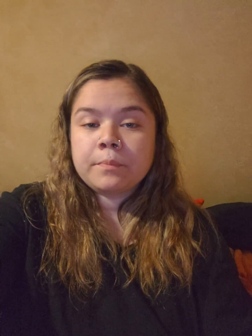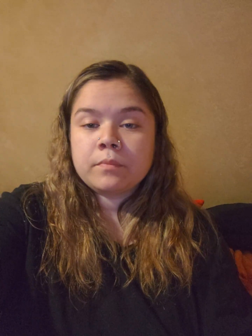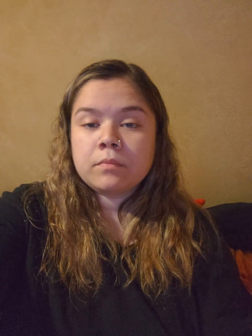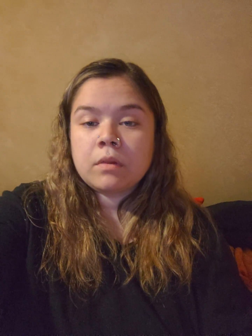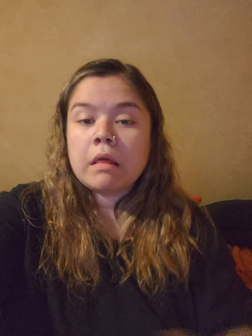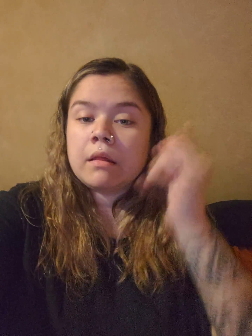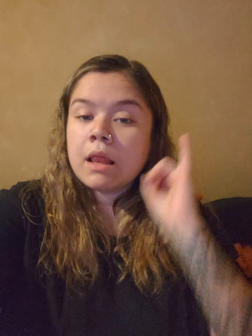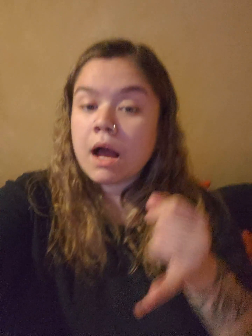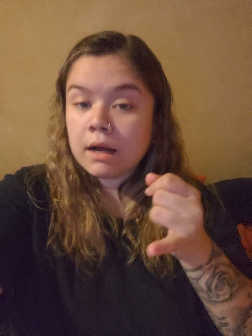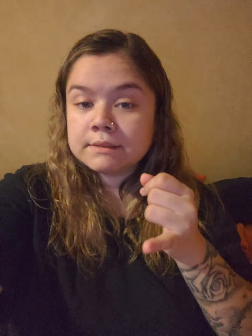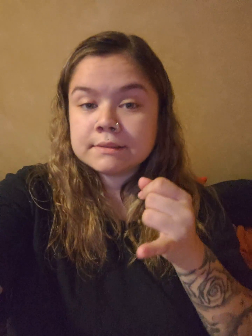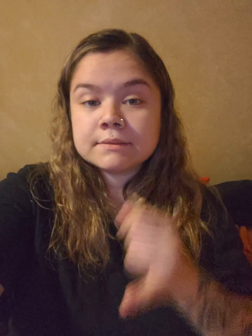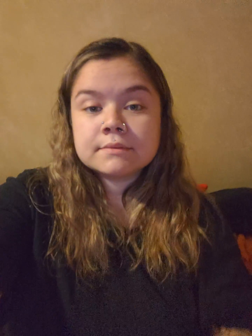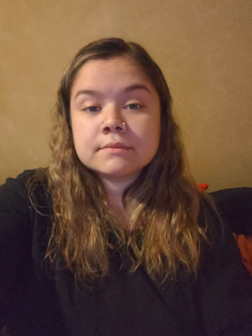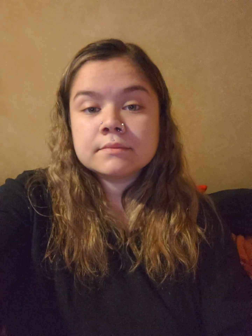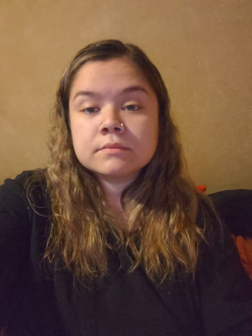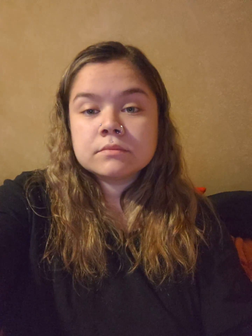last